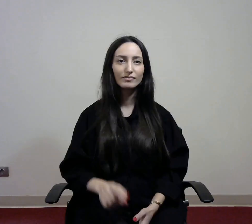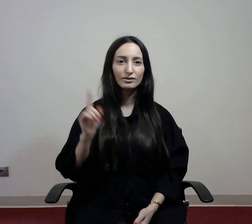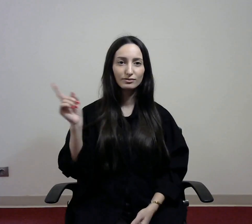O